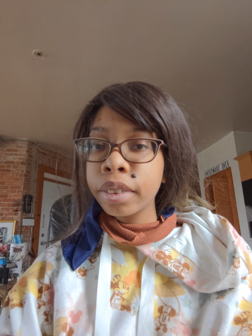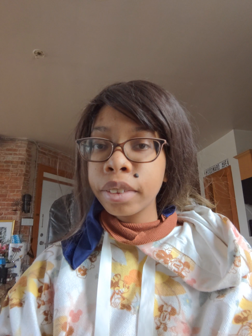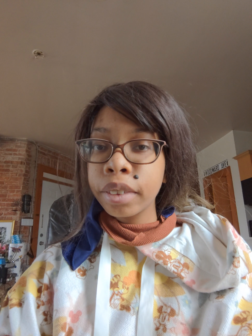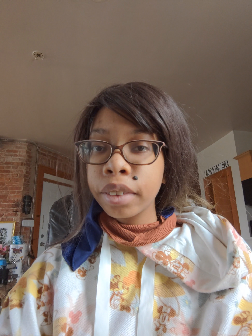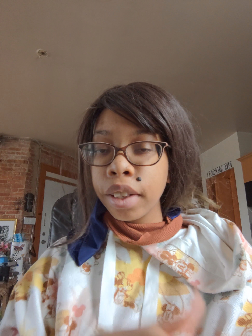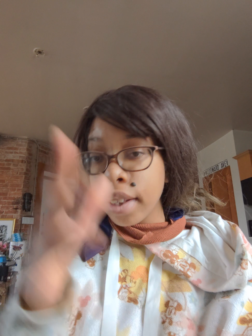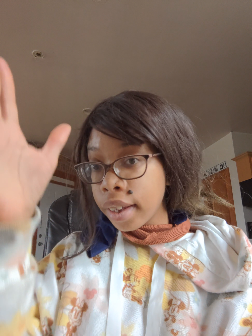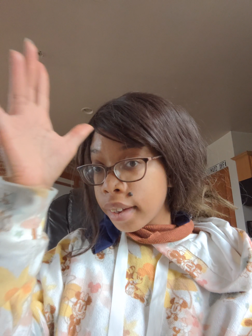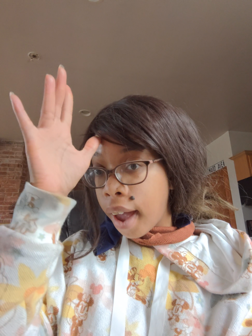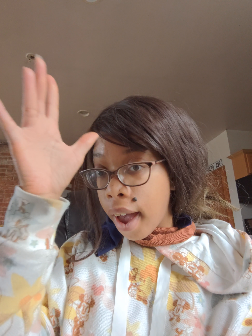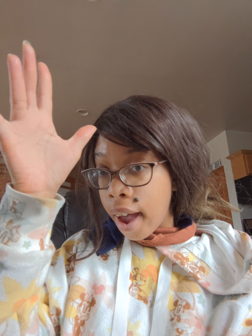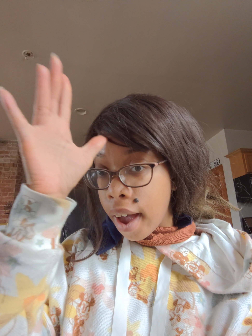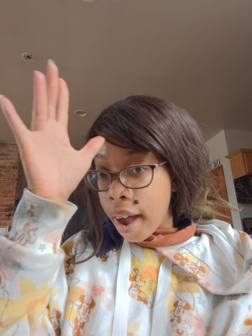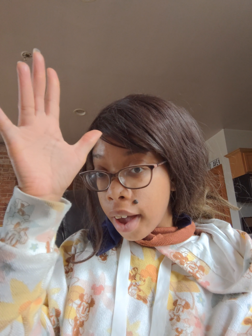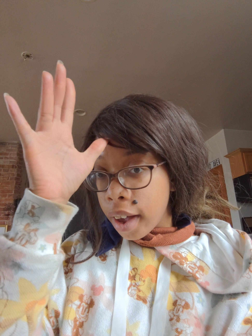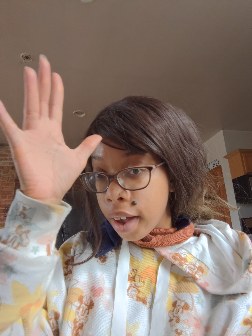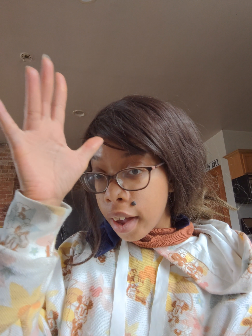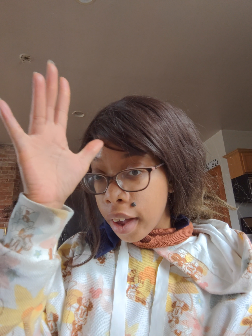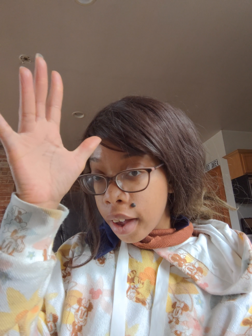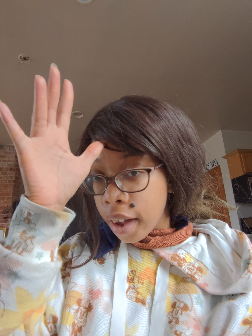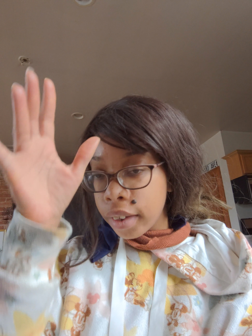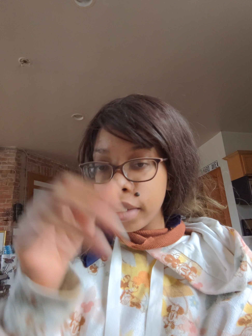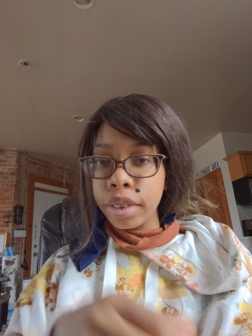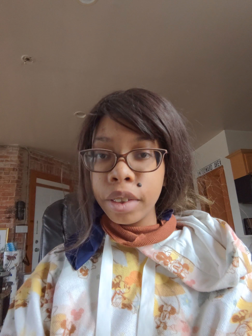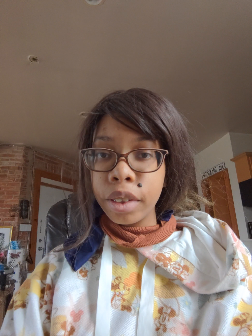dad